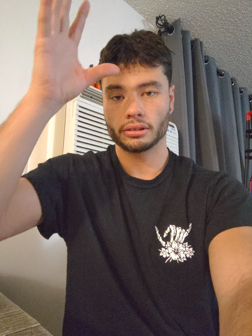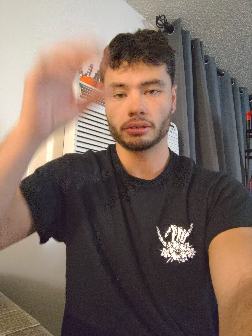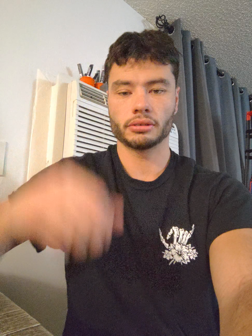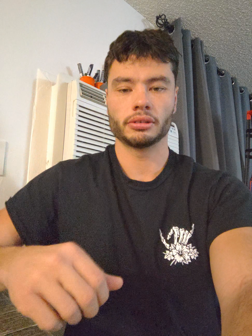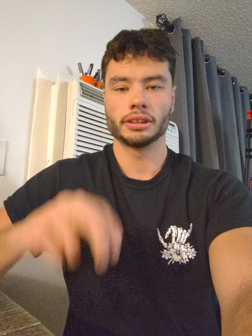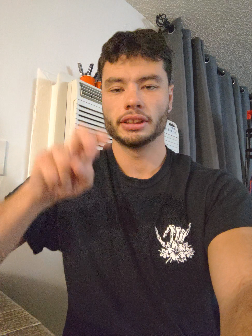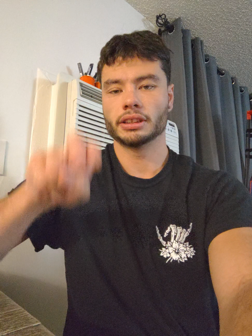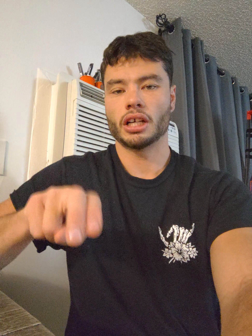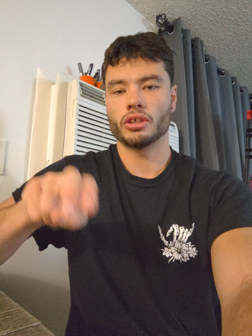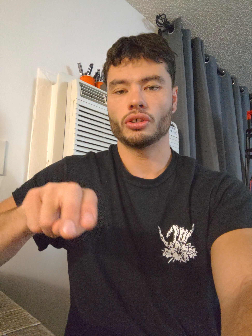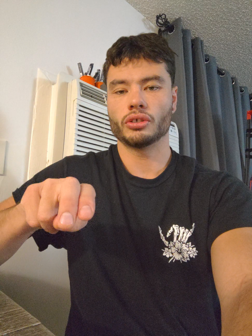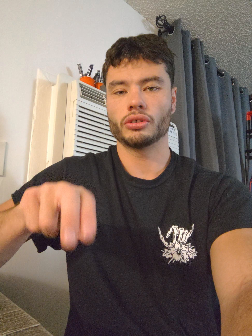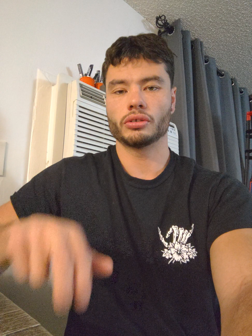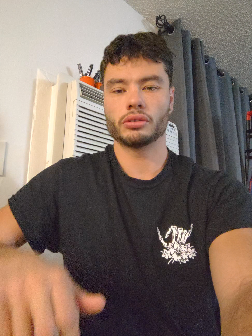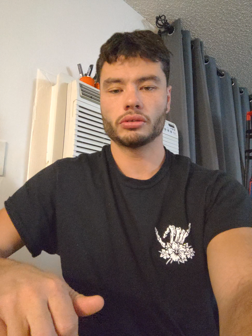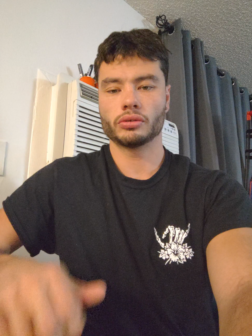chair